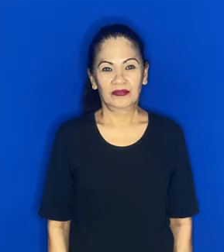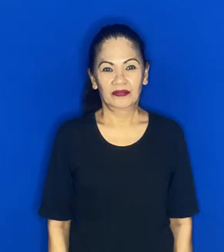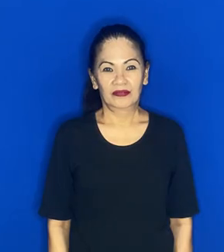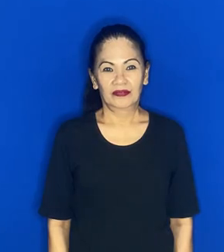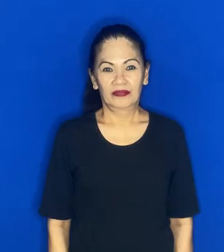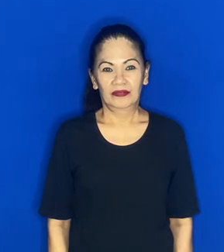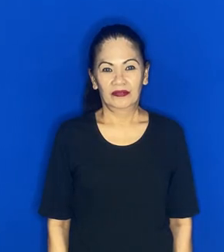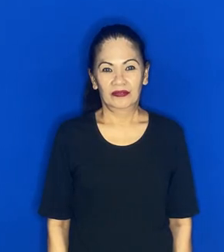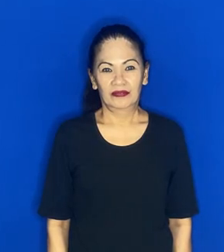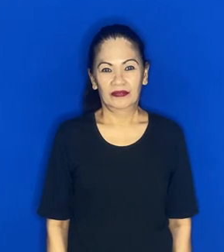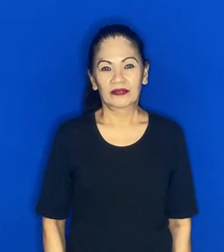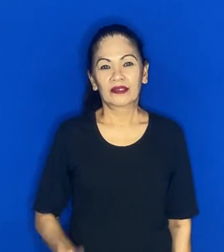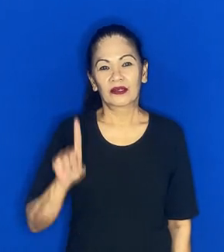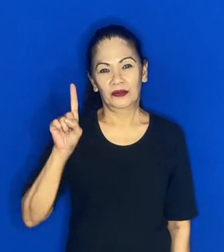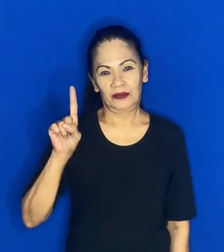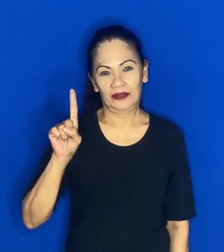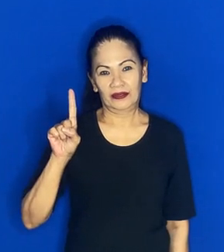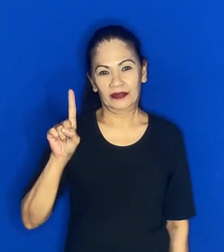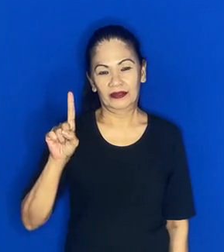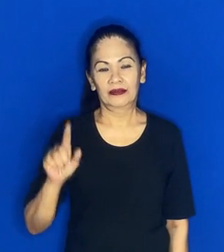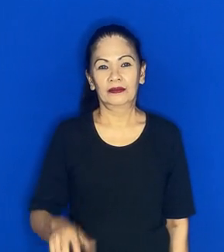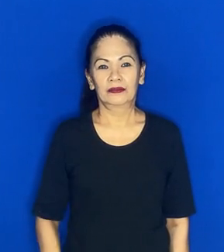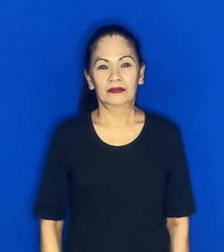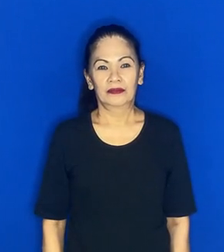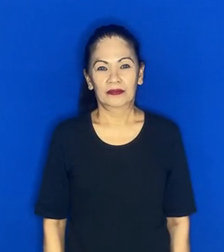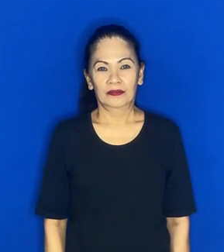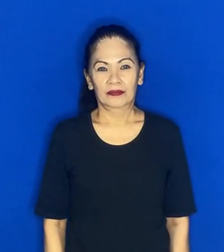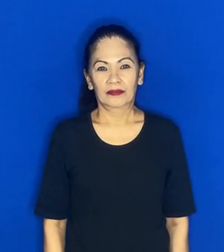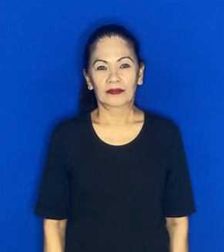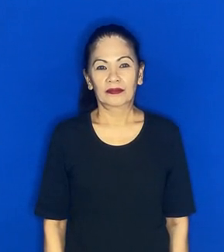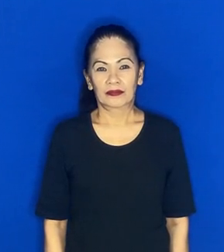one